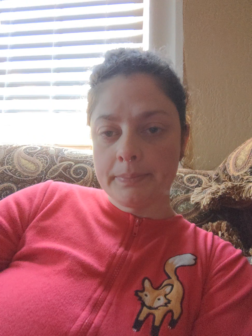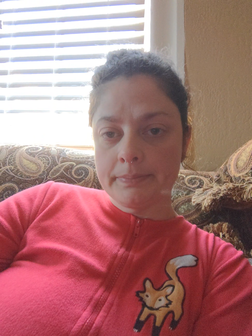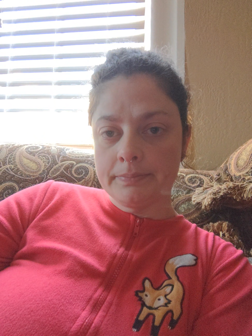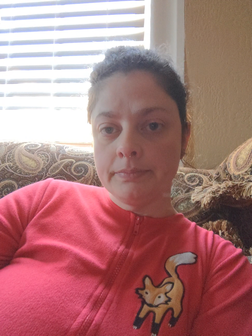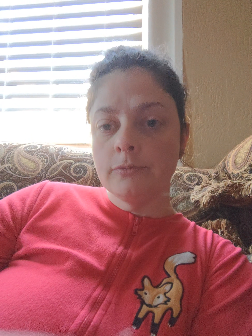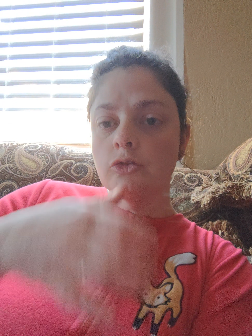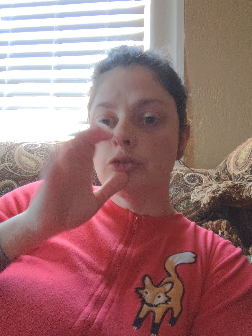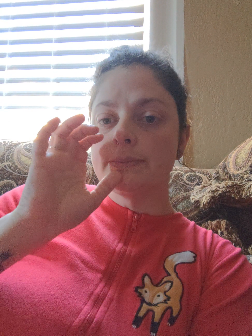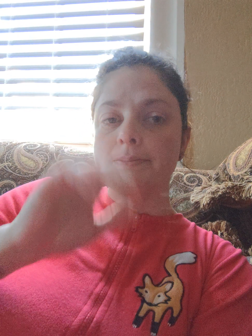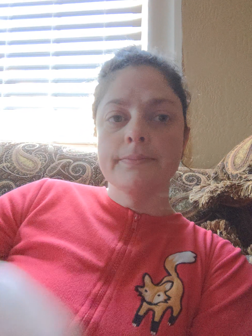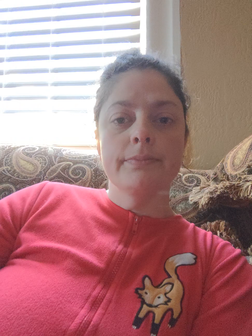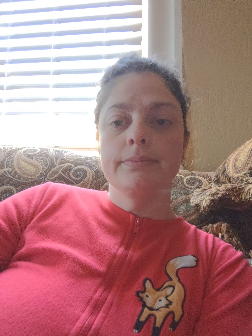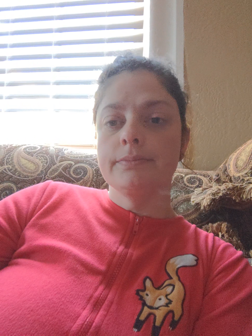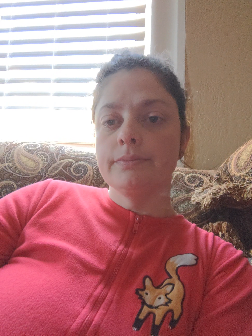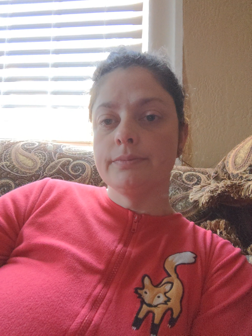drink